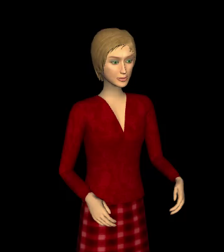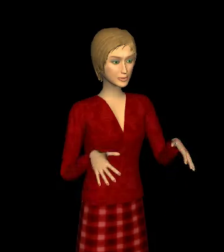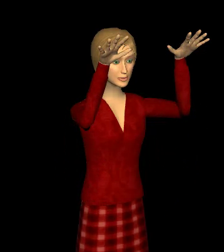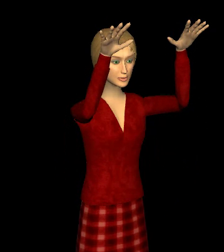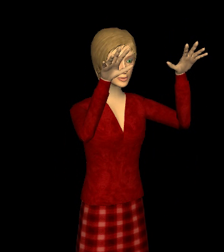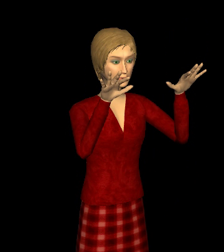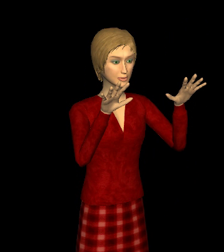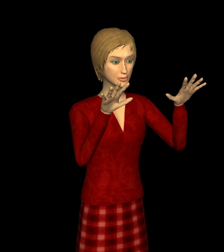ثلج